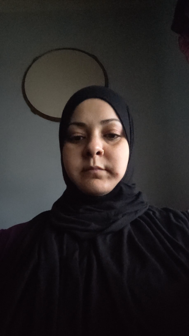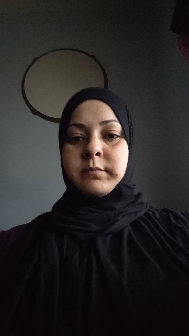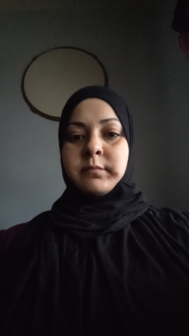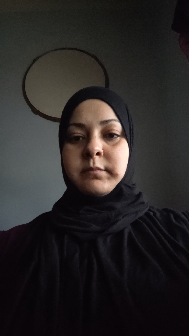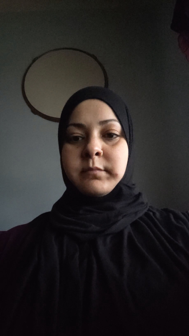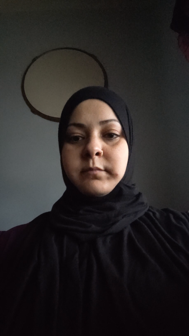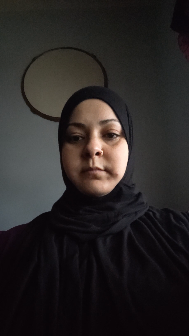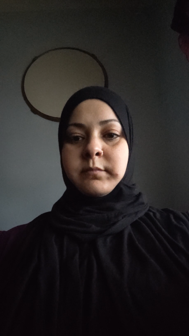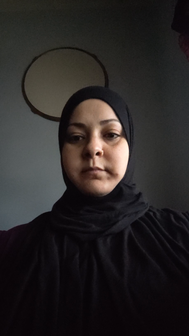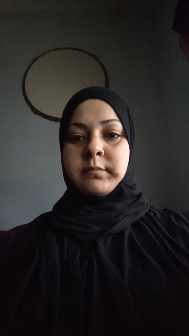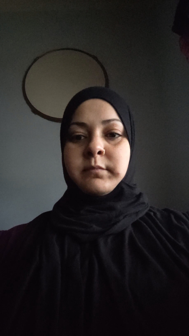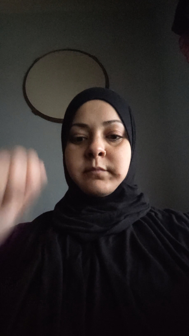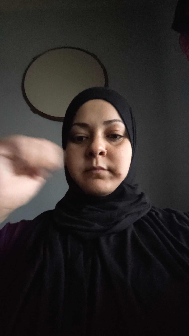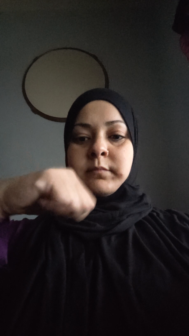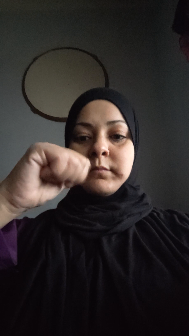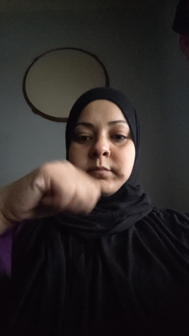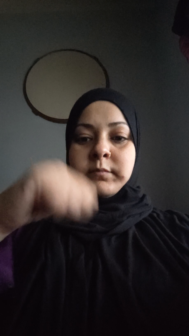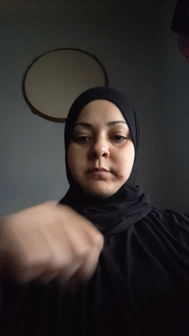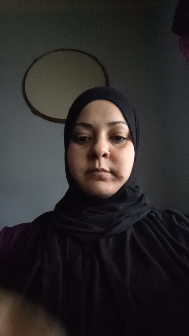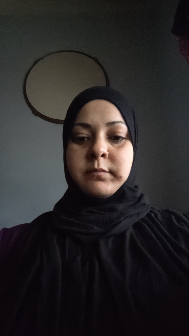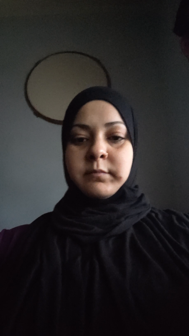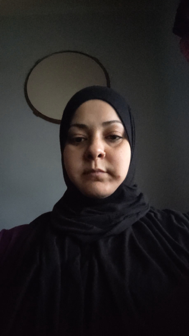rock